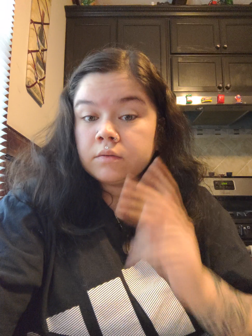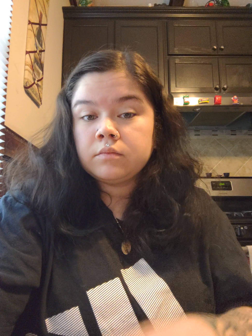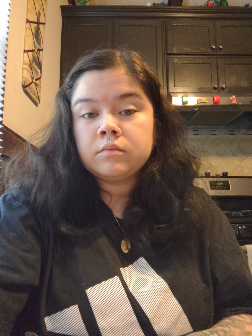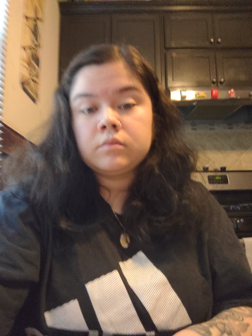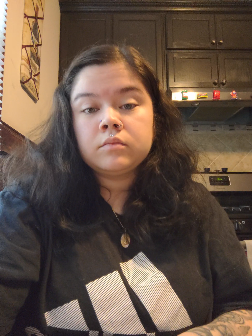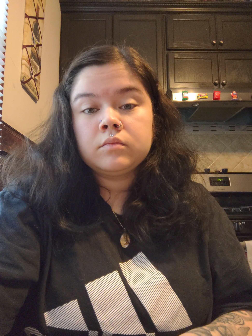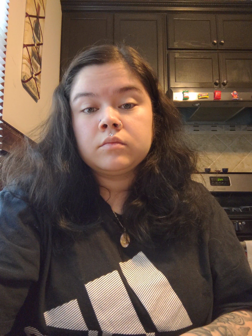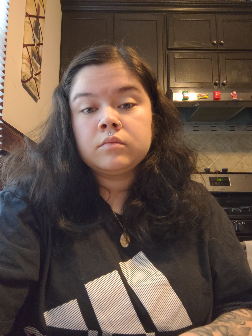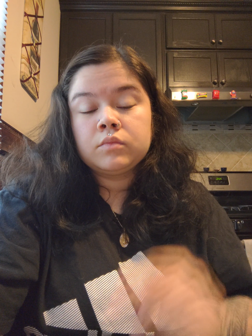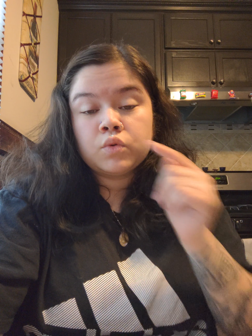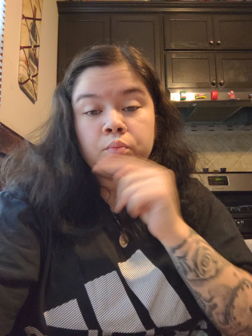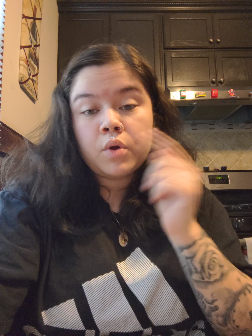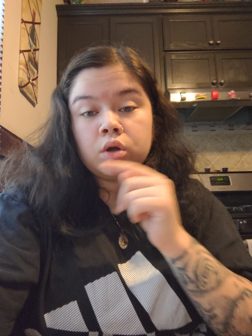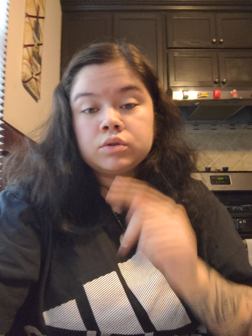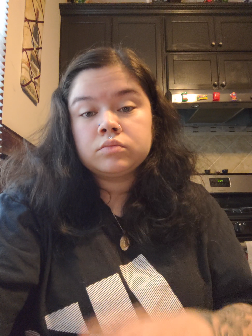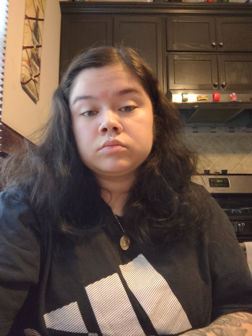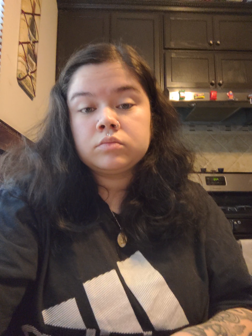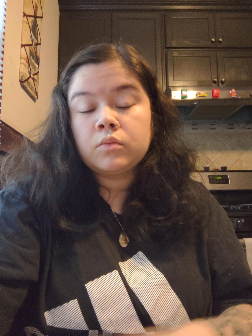toothbrush